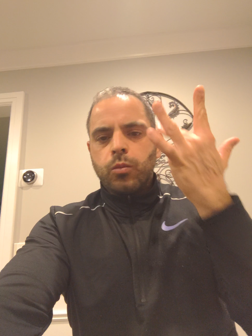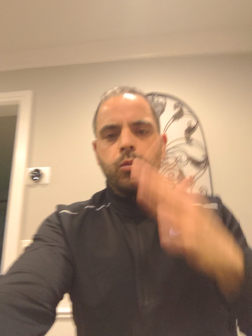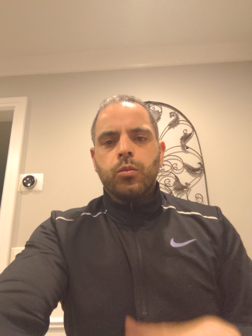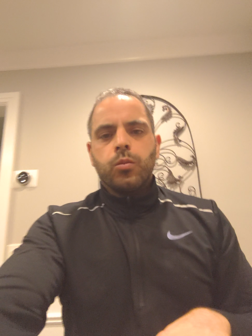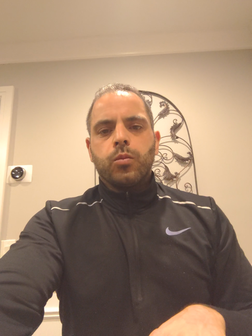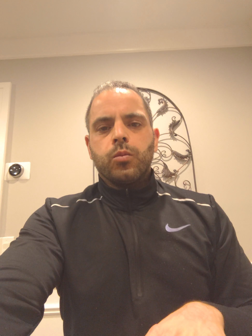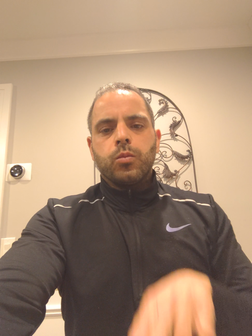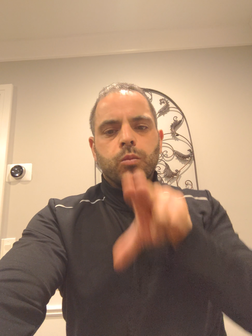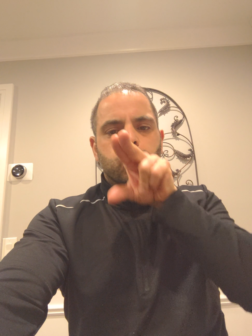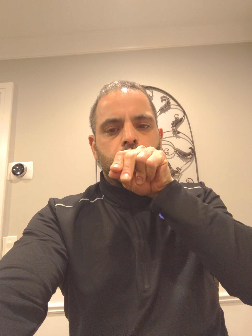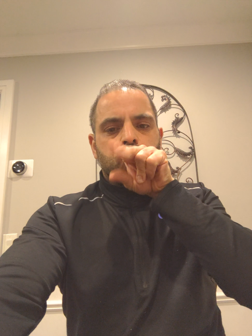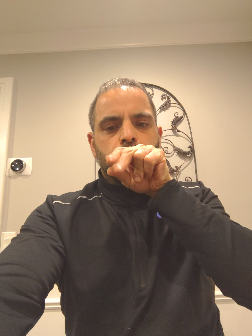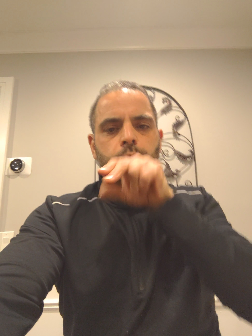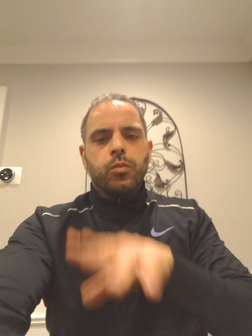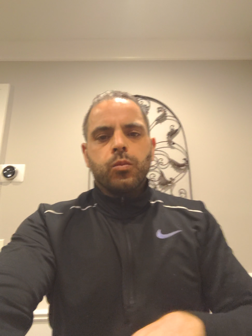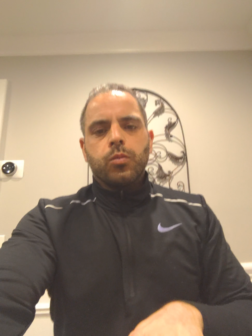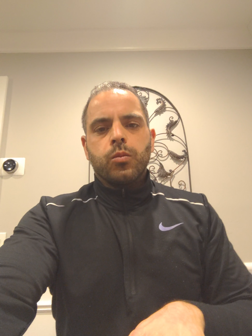duck